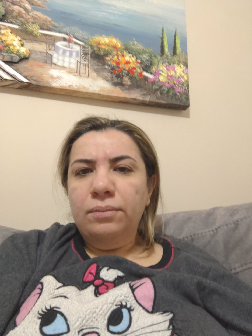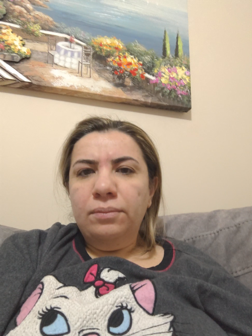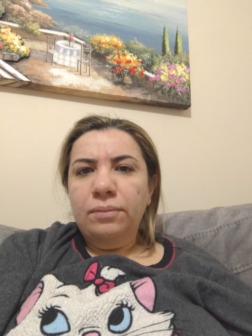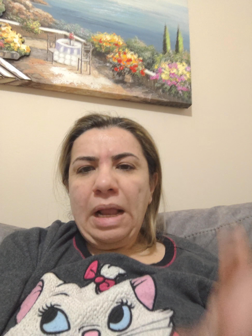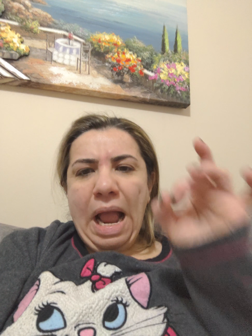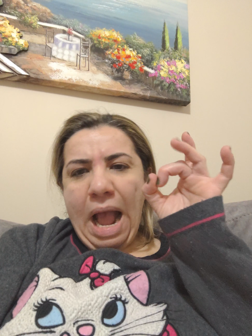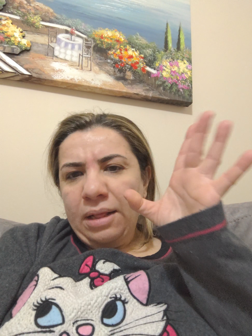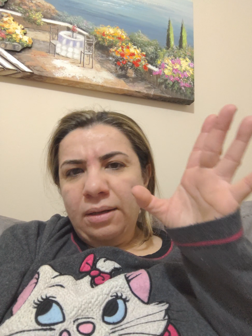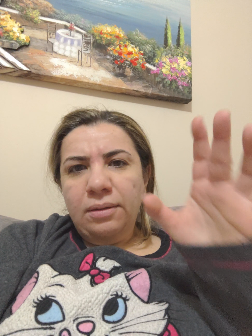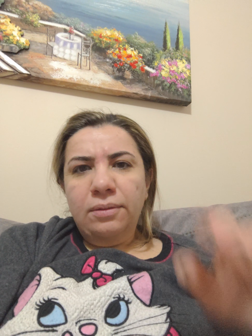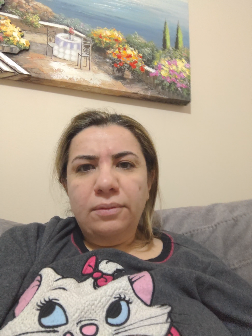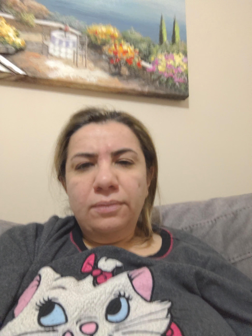hate